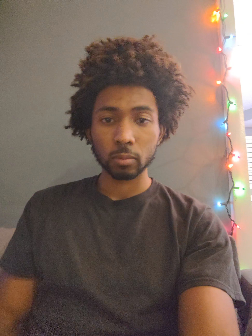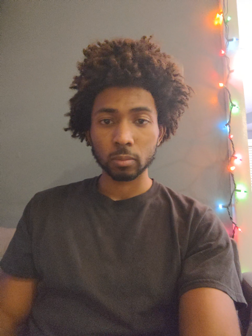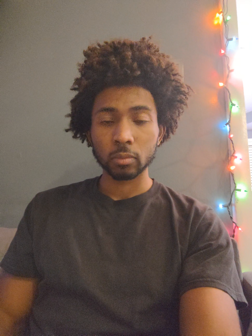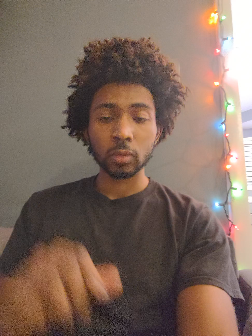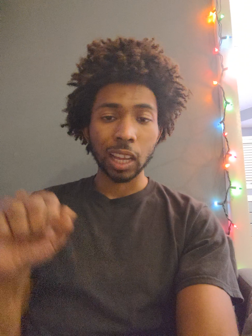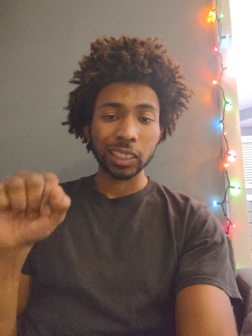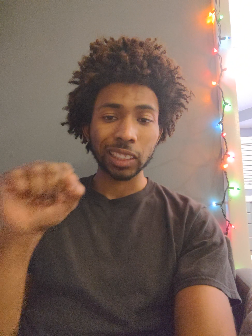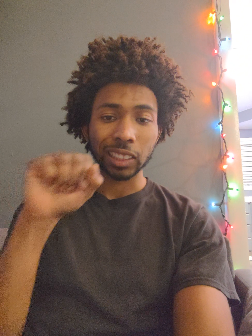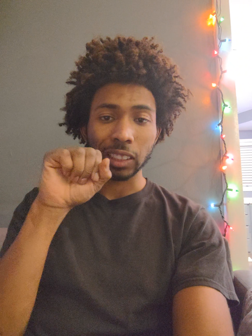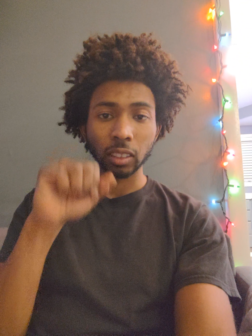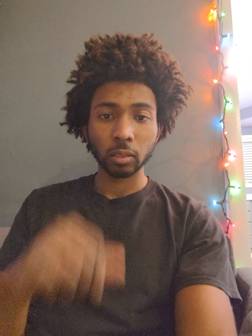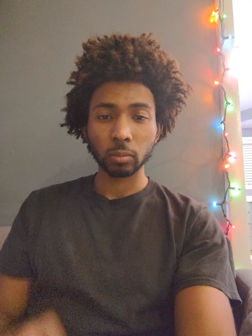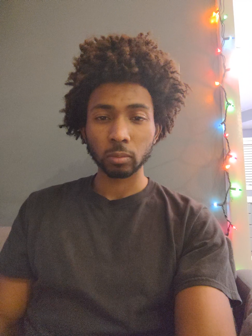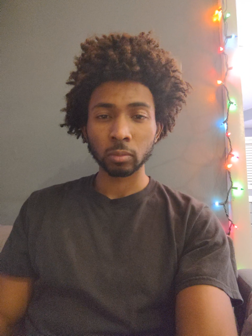carrot